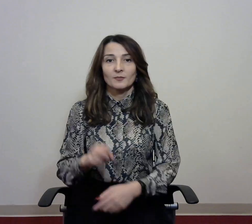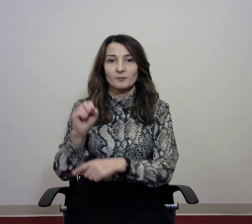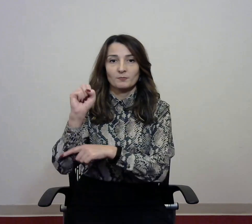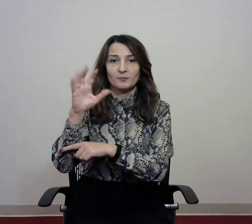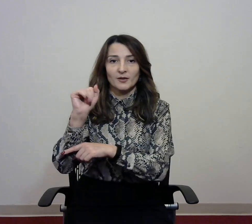çəkmək